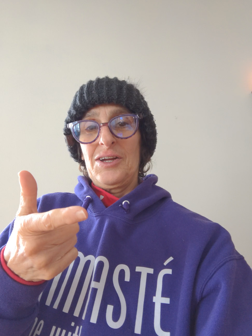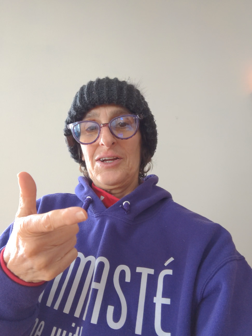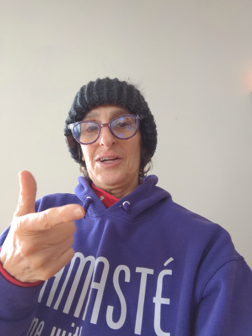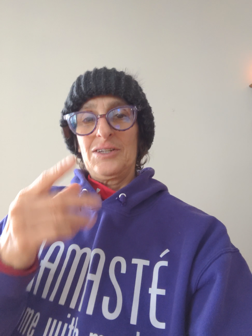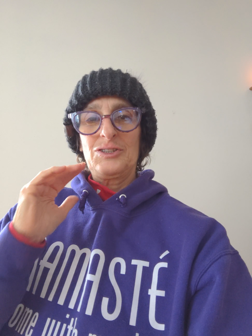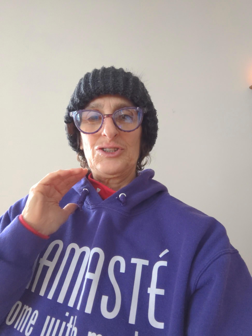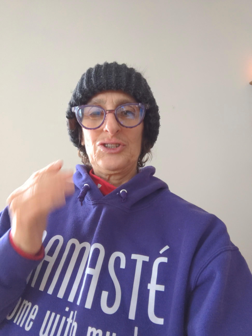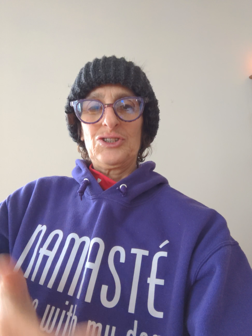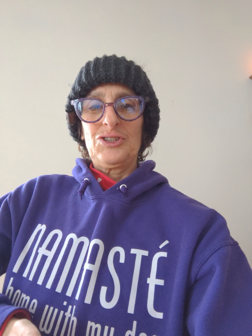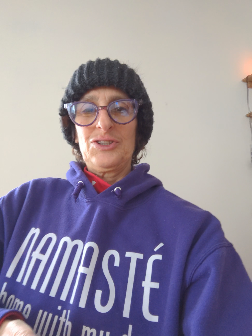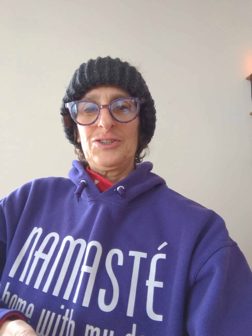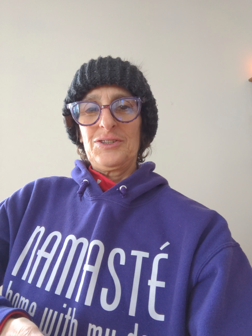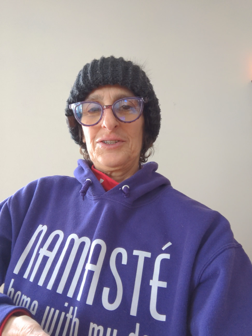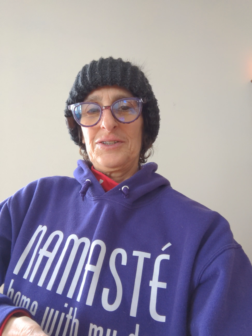shirt